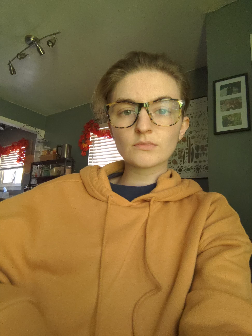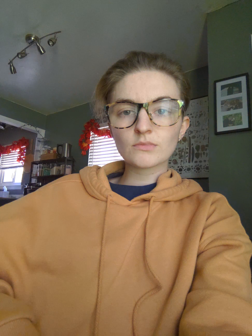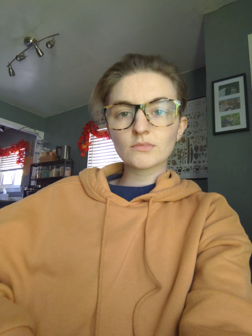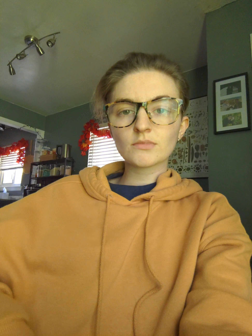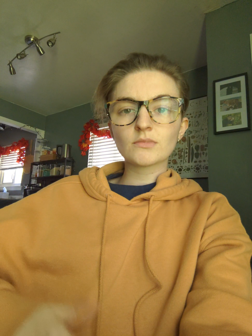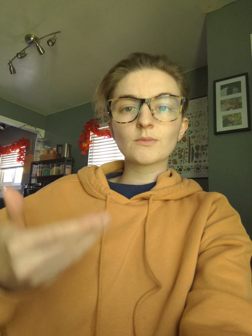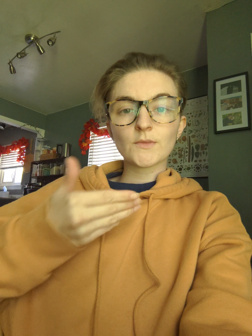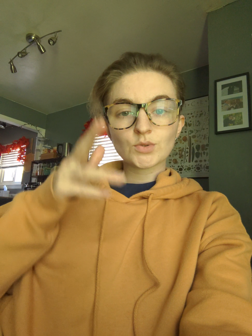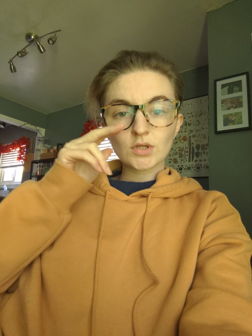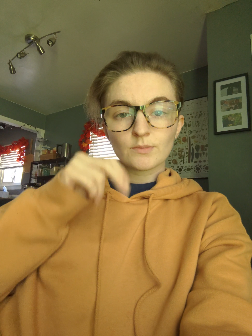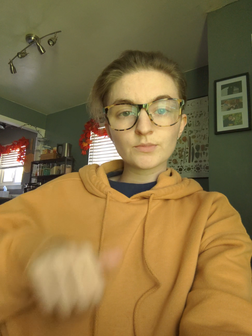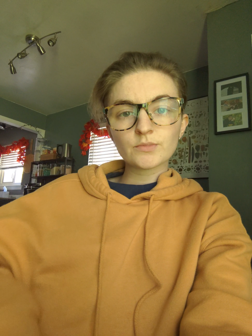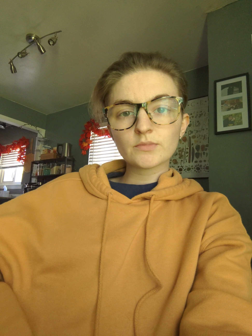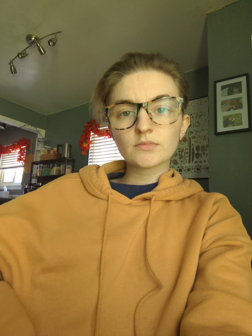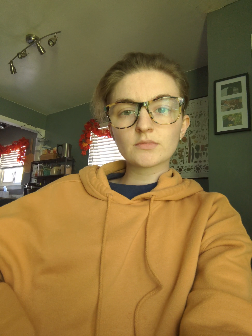pony